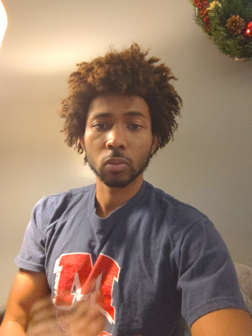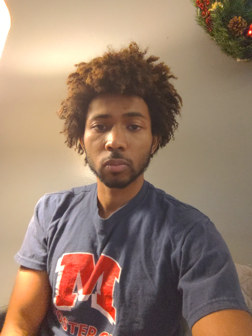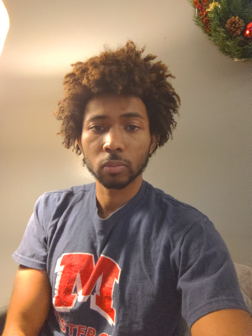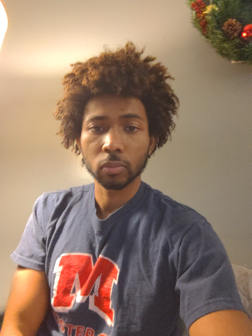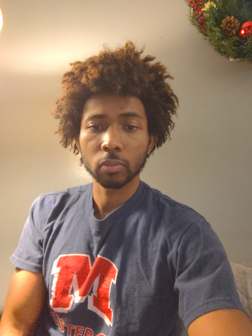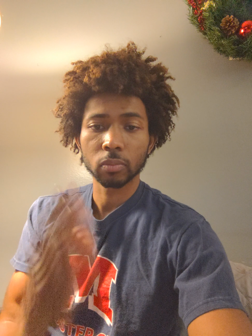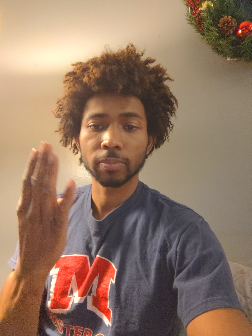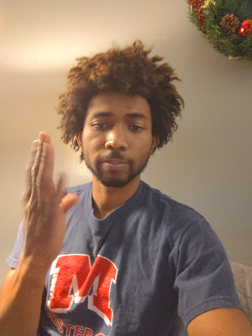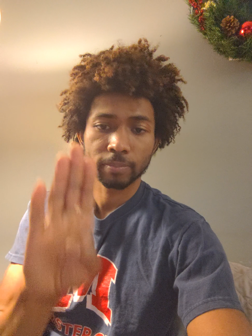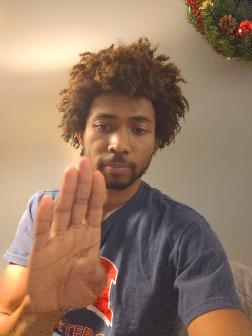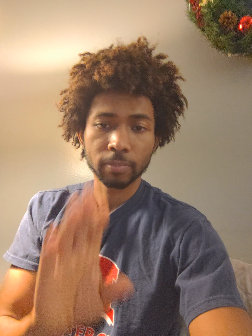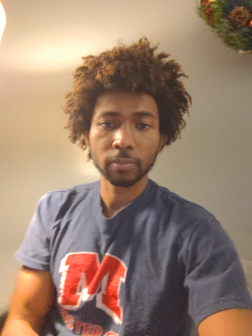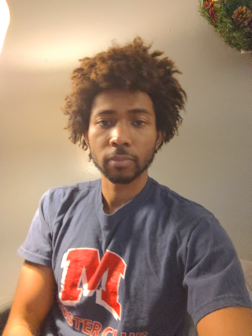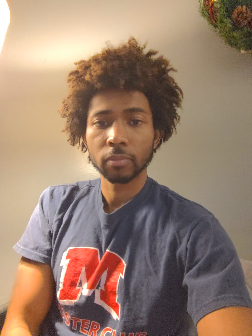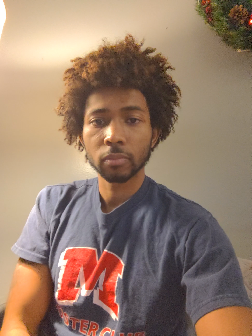close